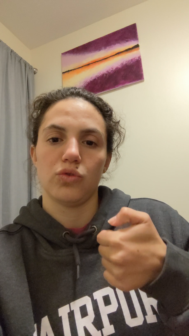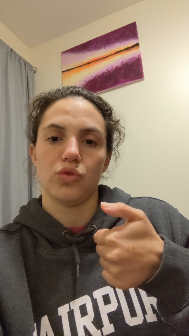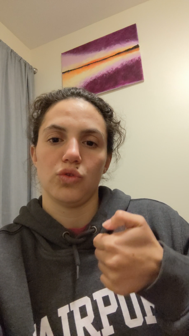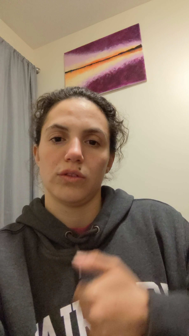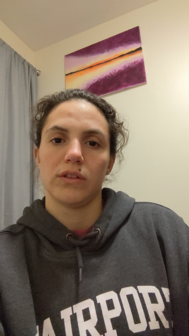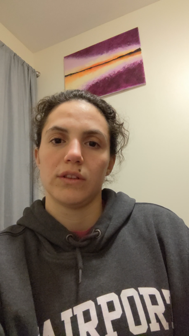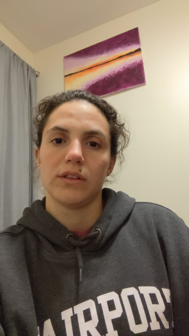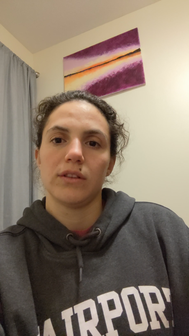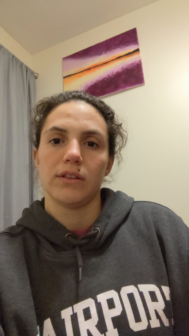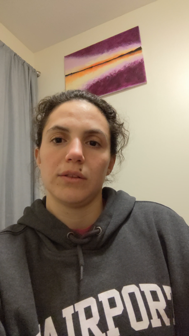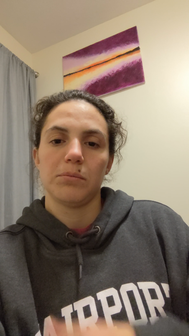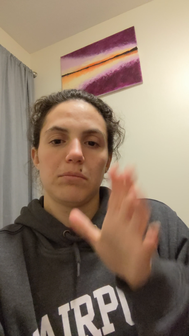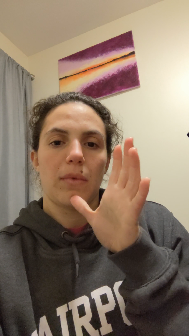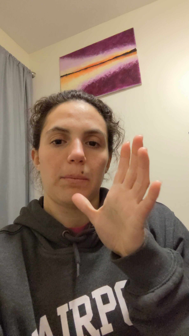mommy